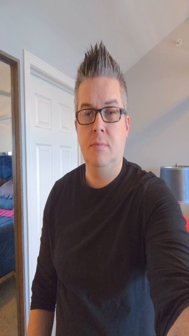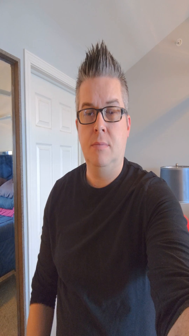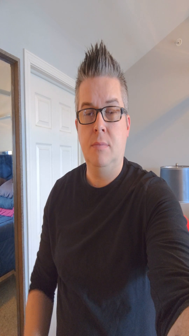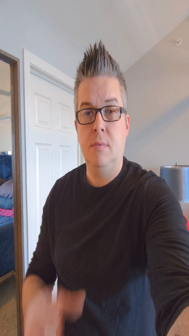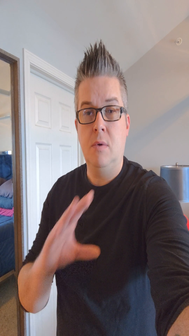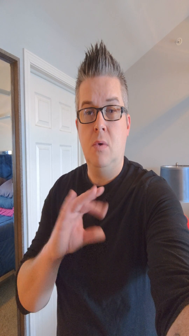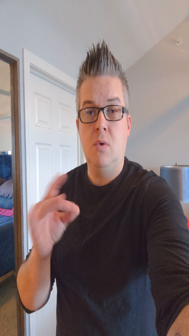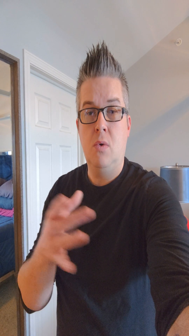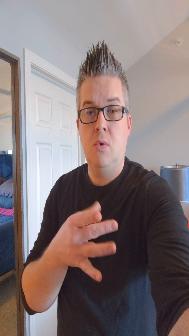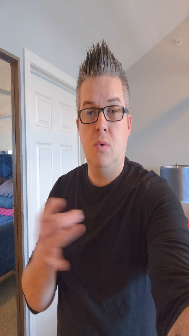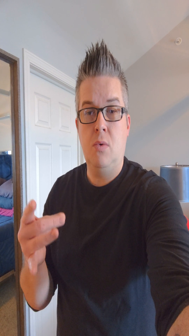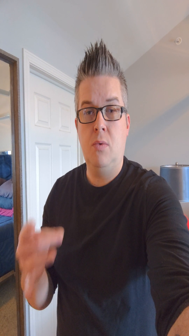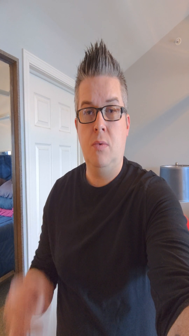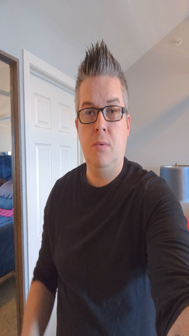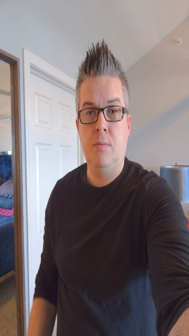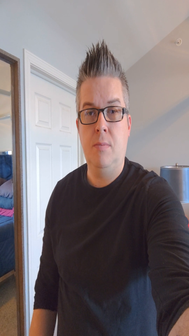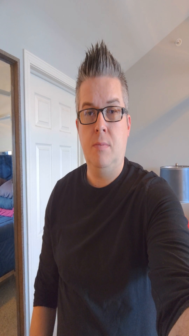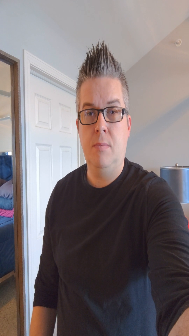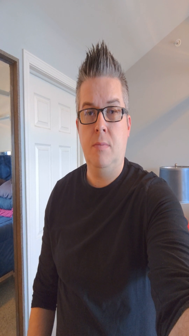story